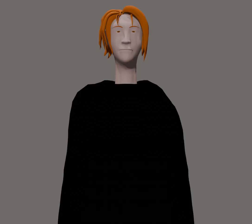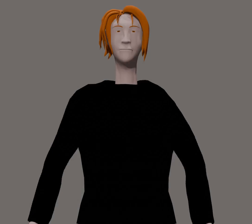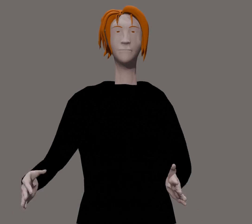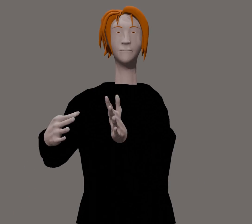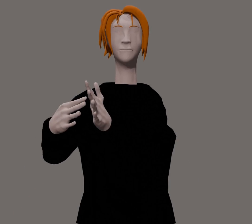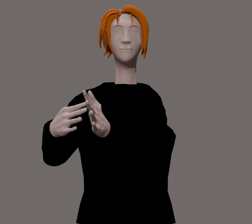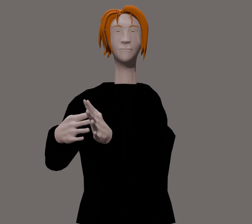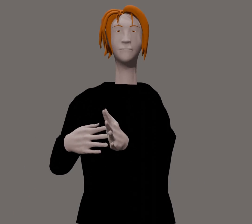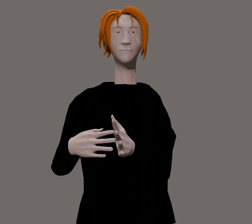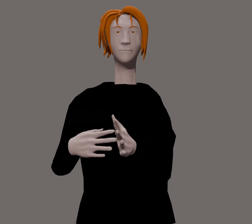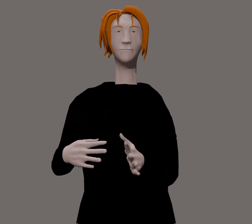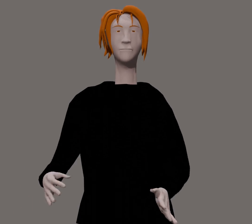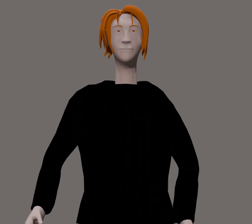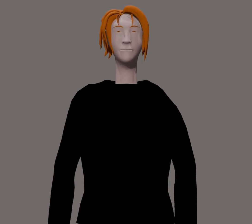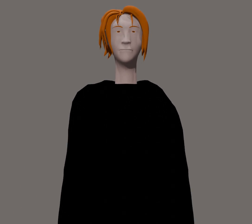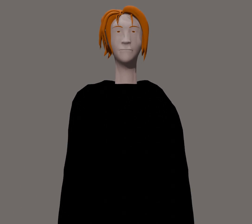Compulsory